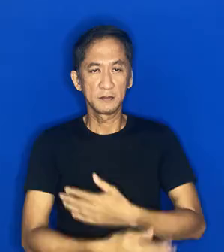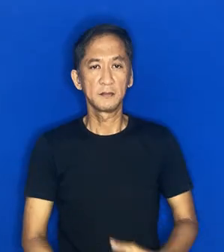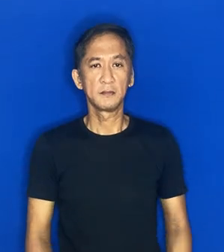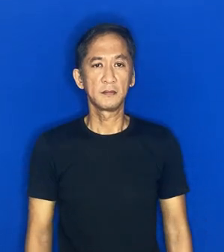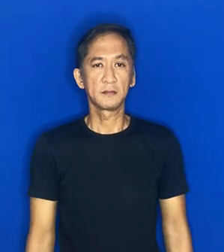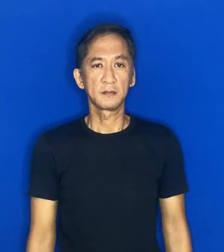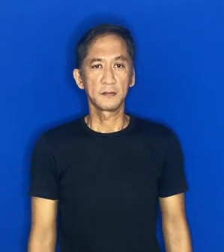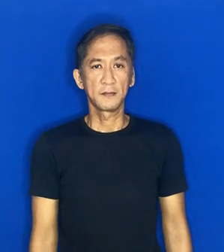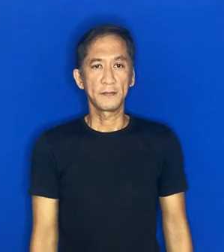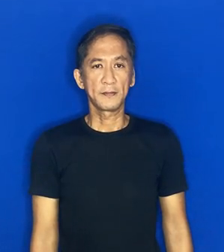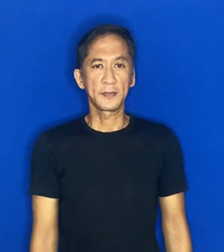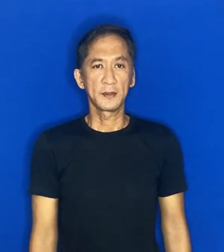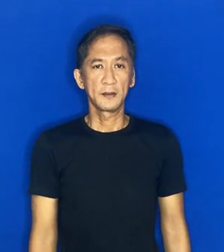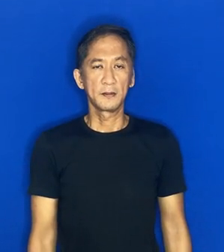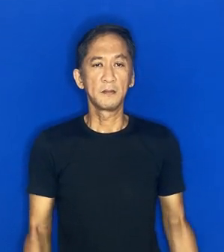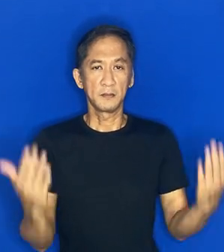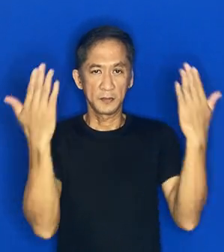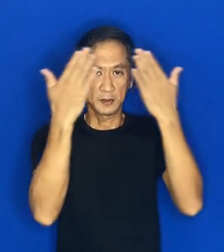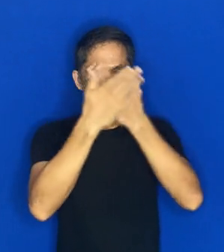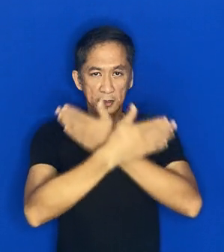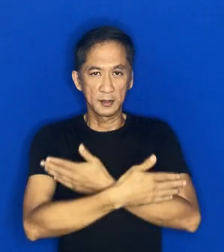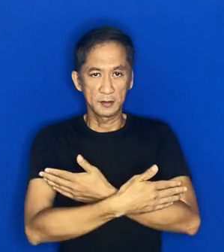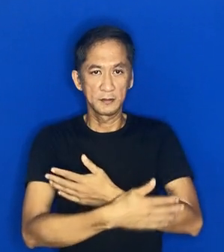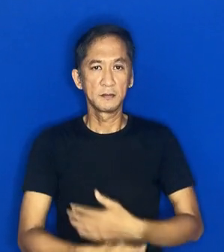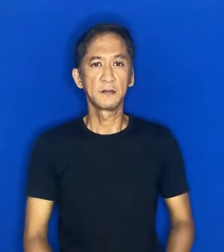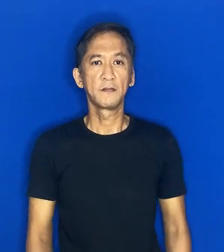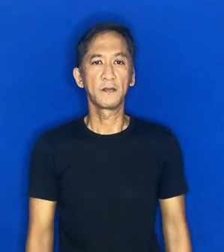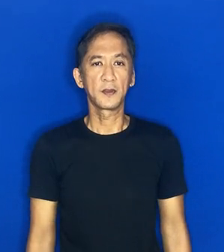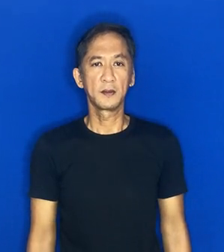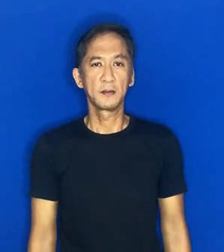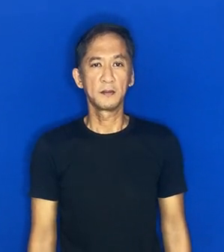dark